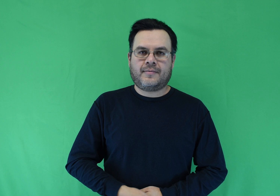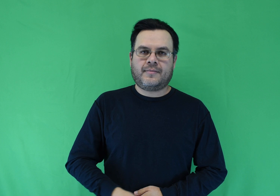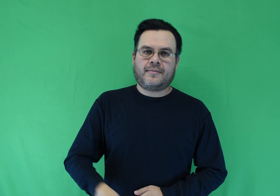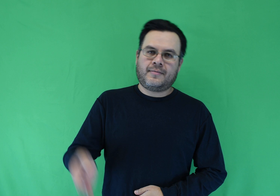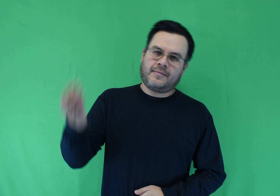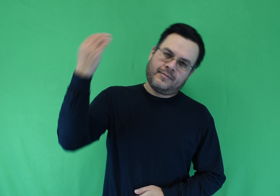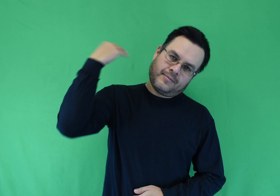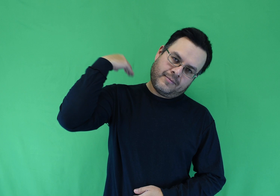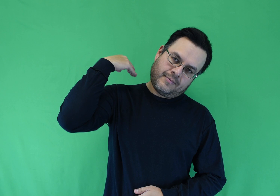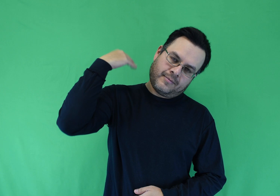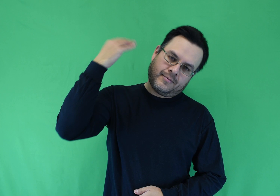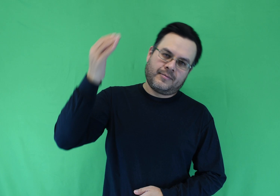antes